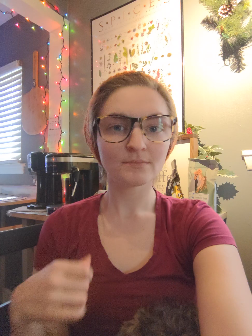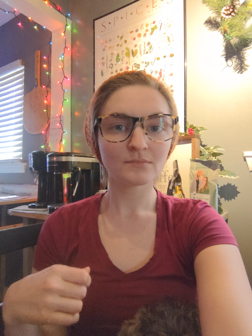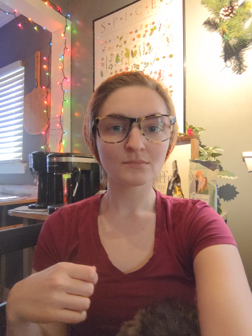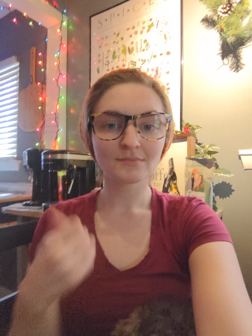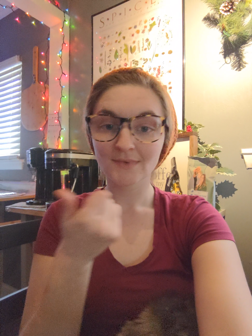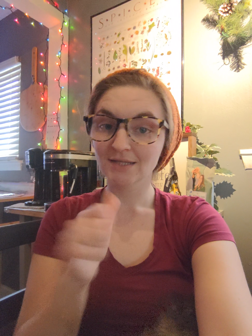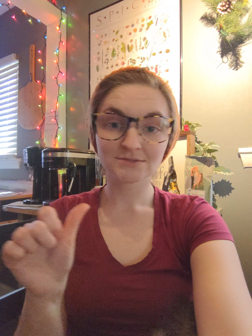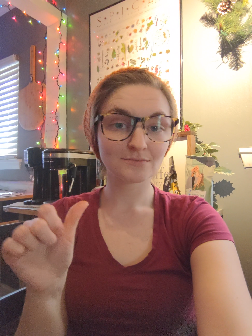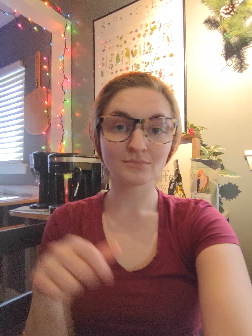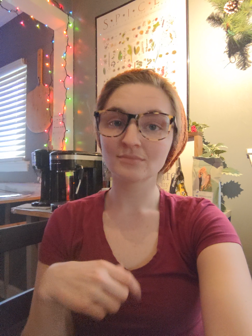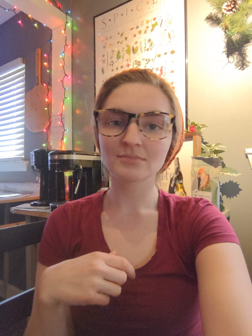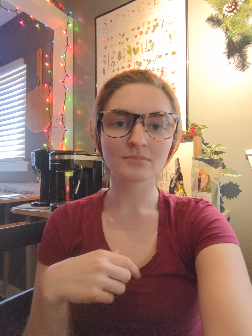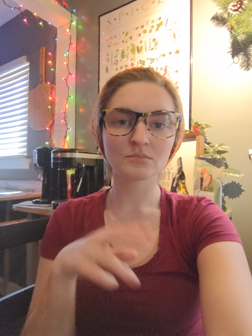any